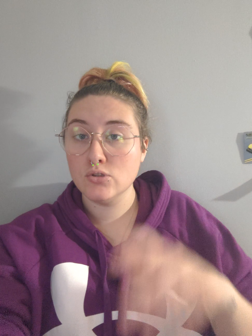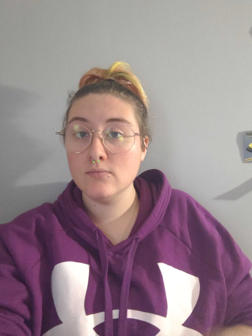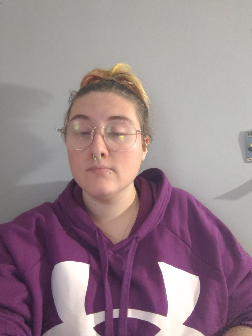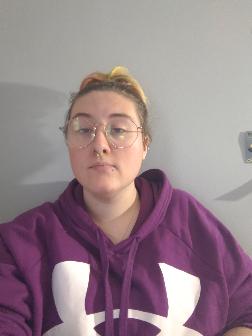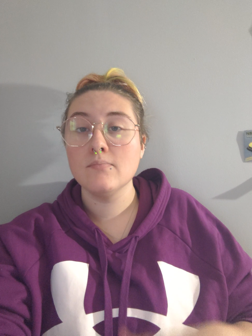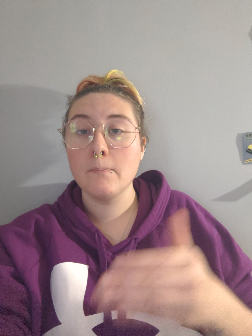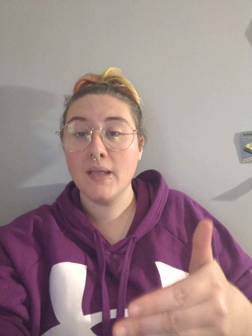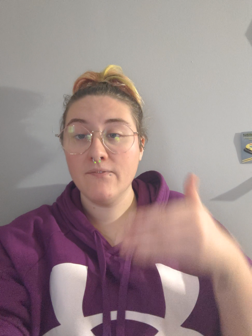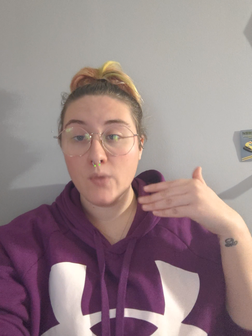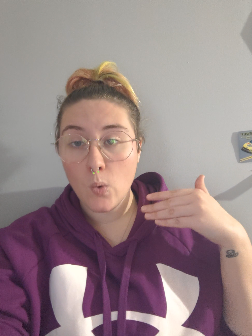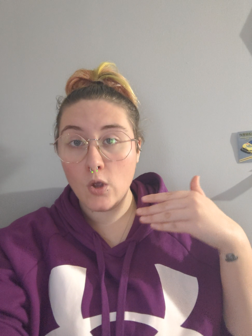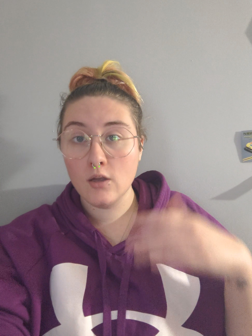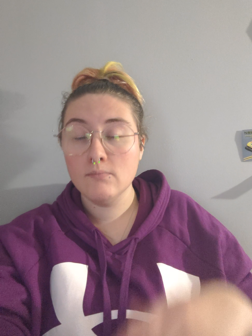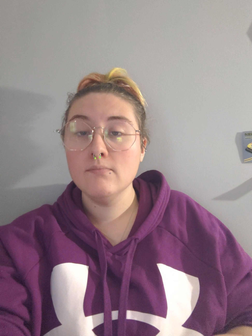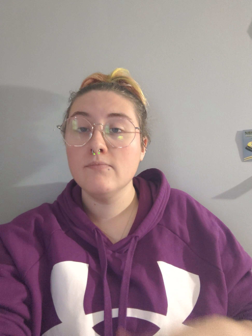before